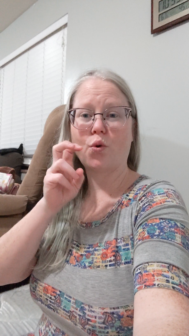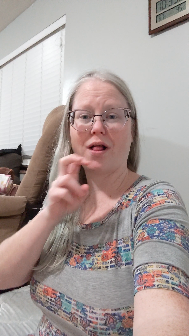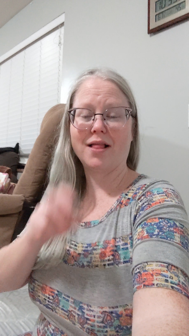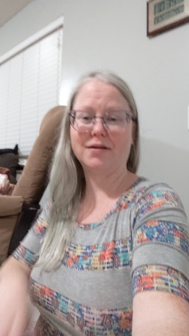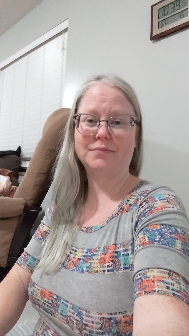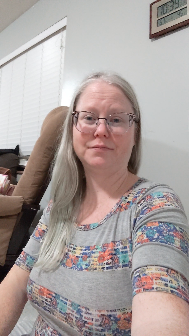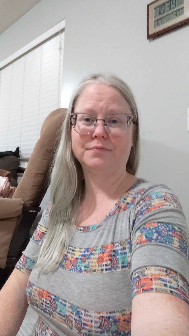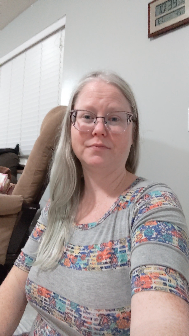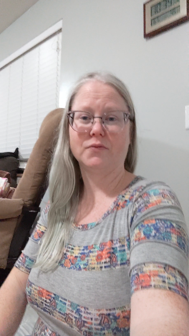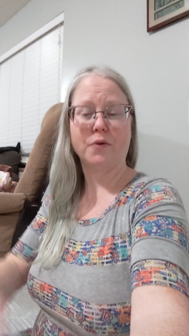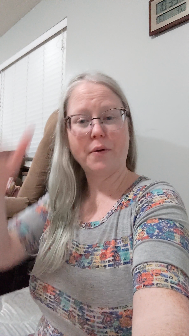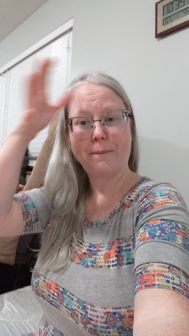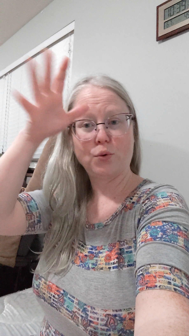moose